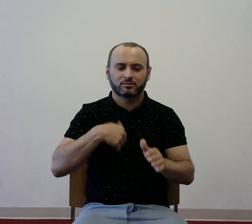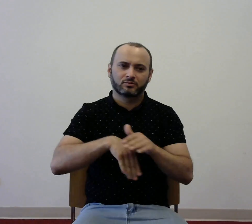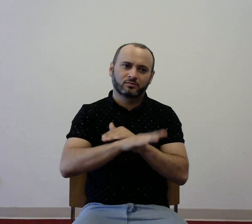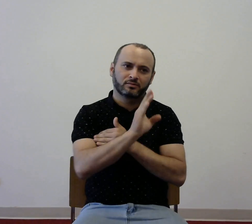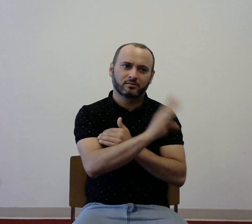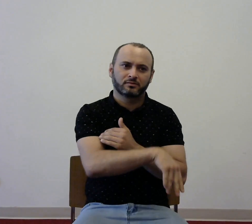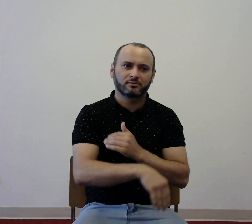gedə